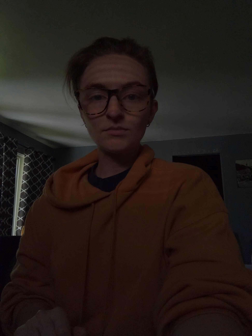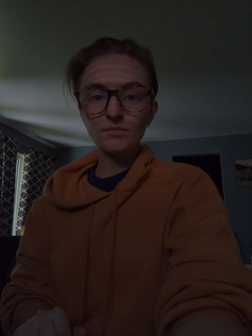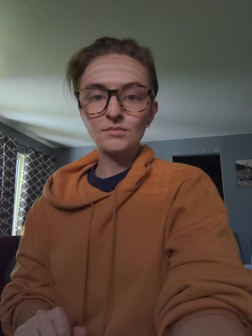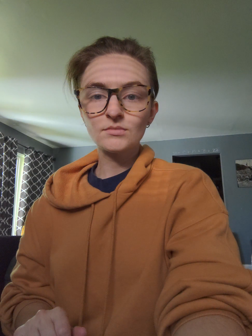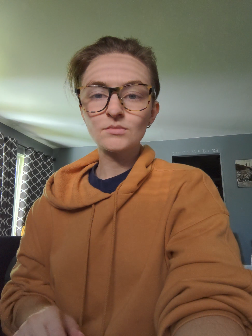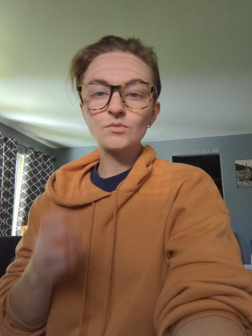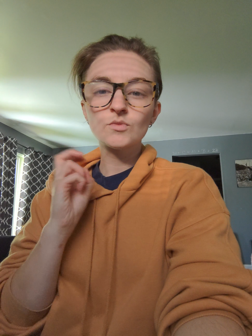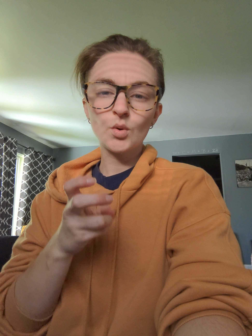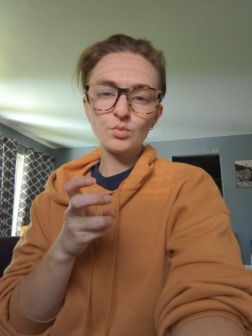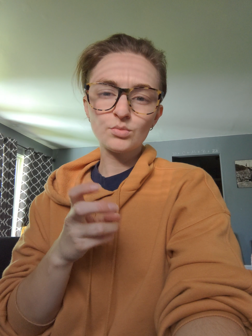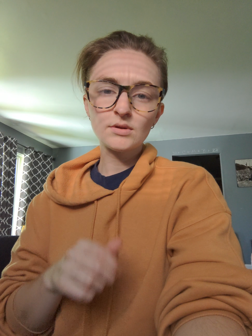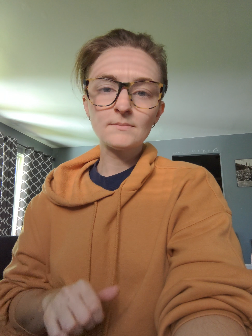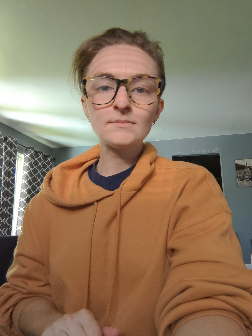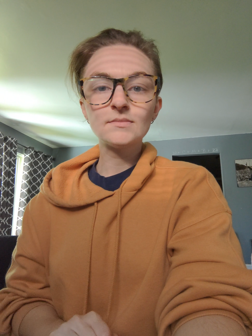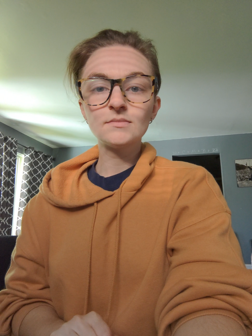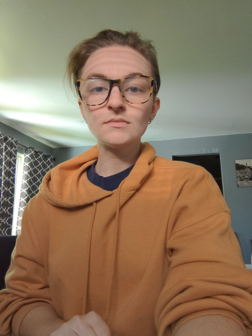hard